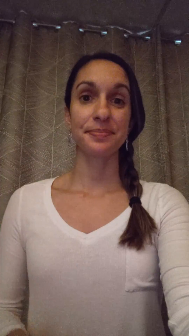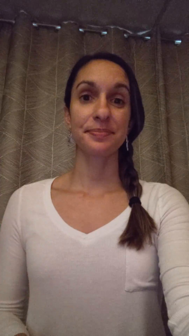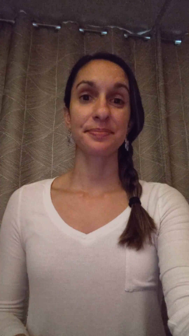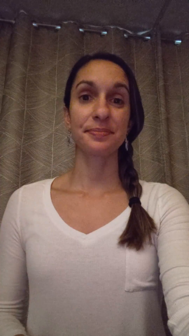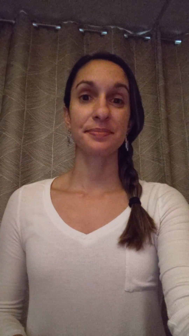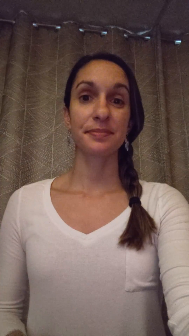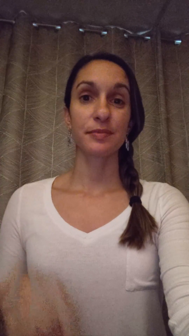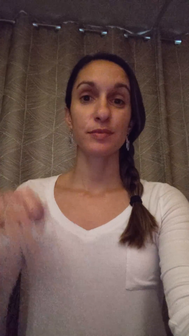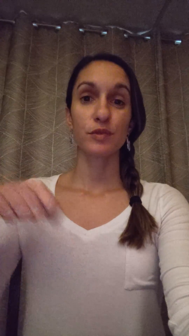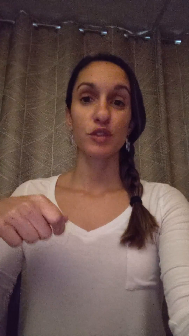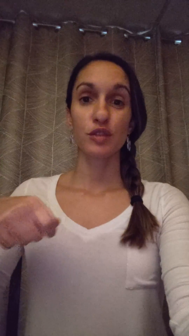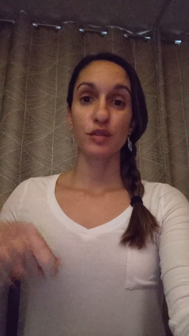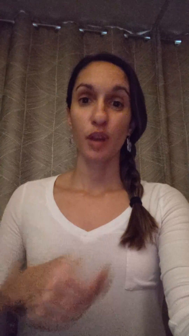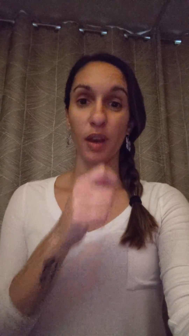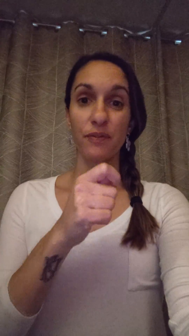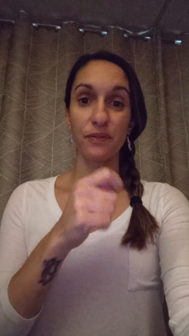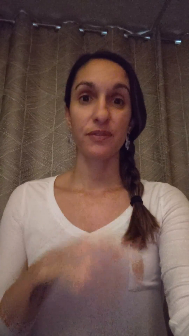shovel